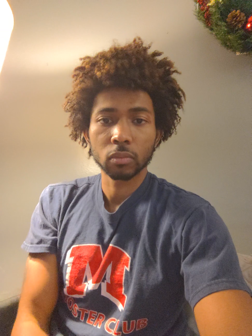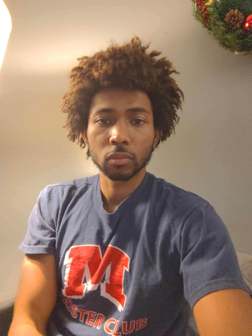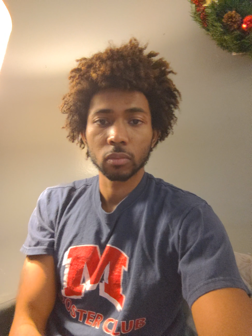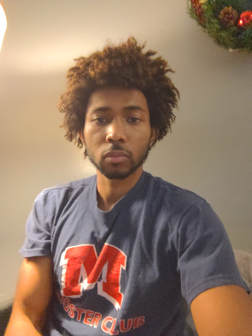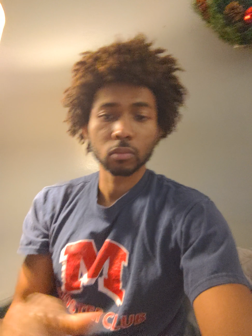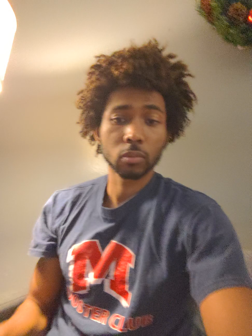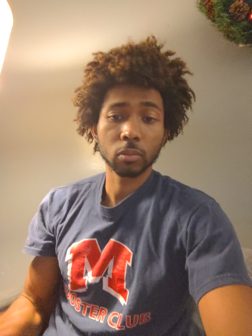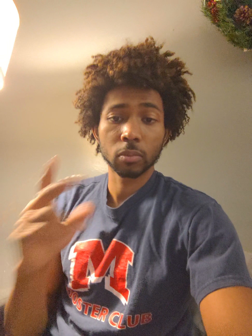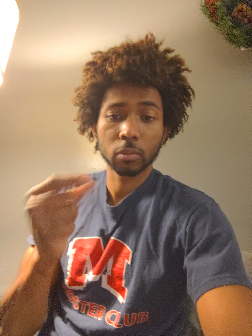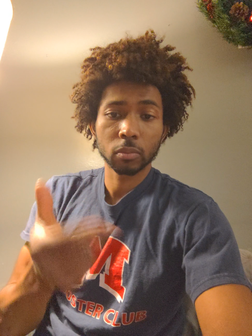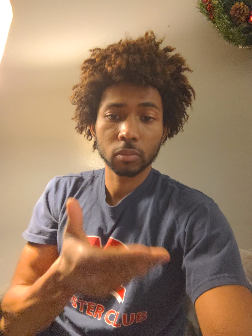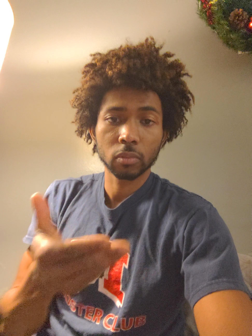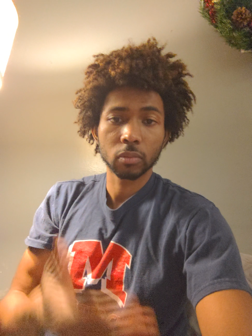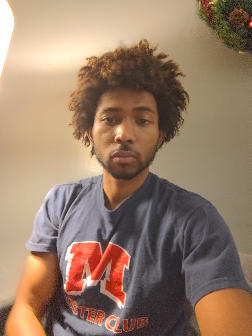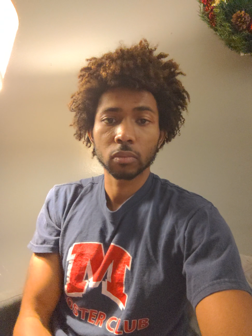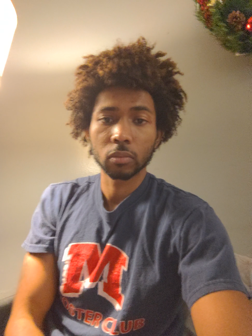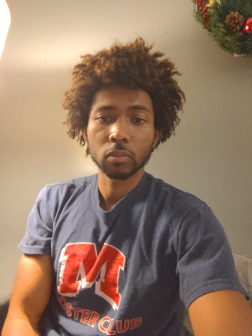puppy